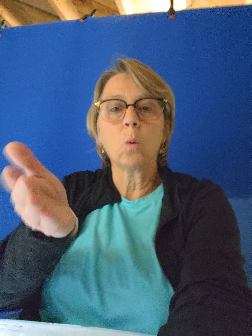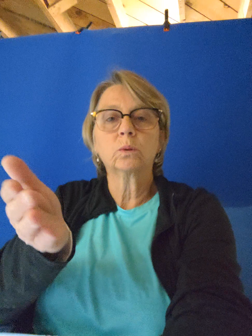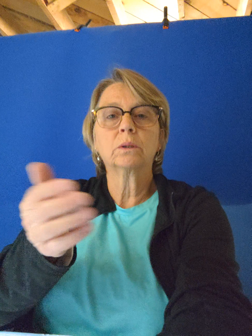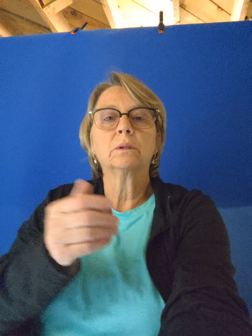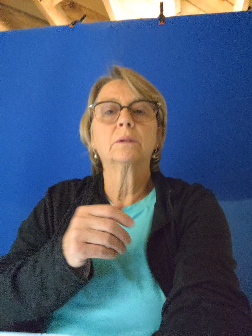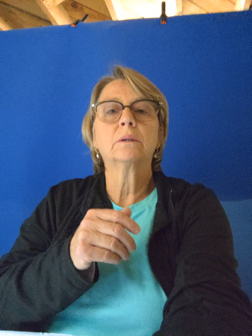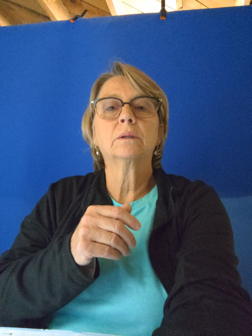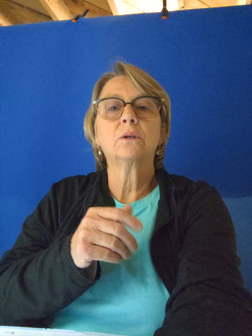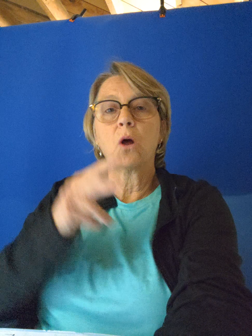boat